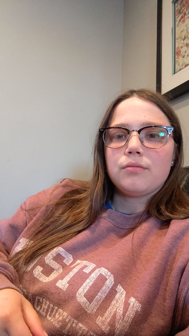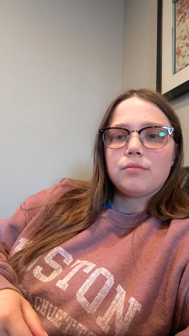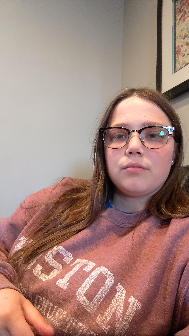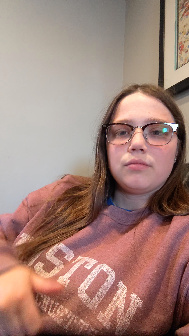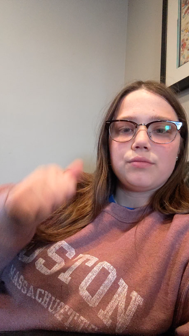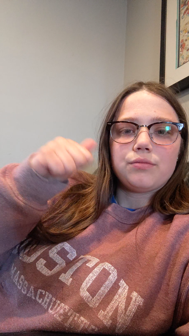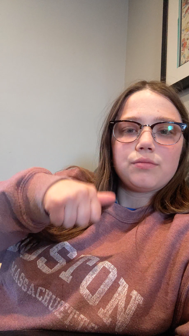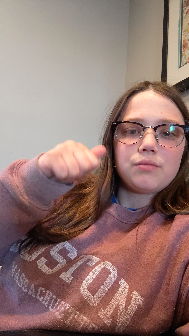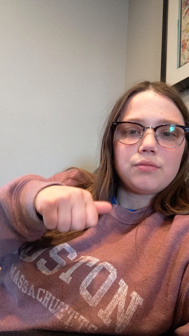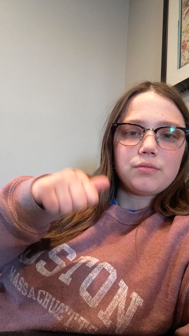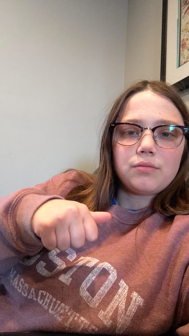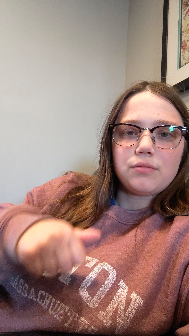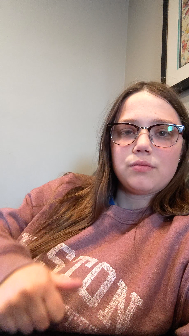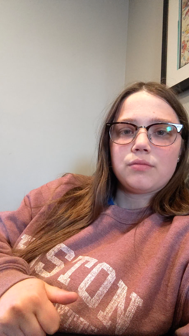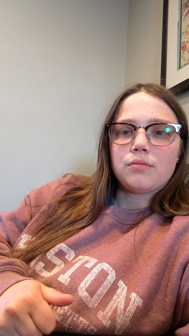rock